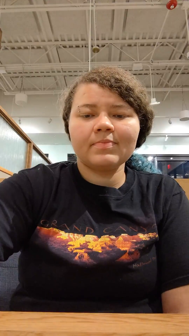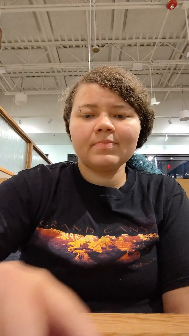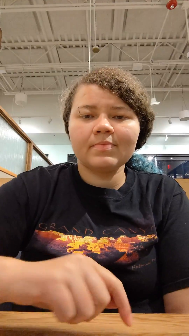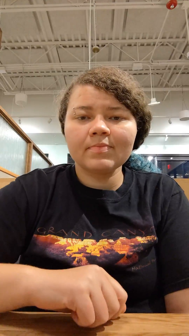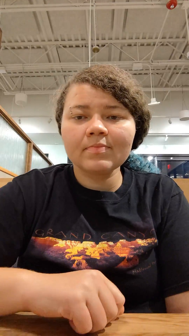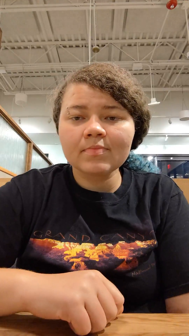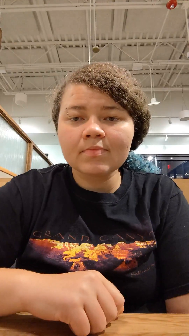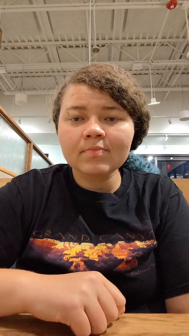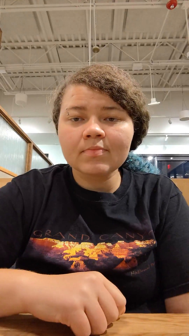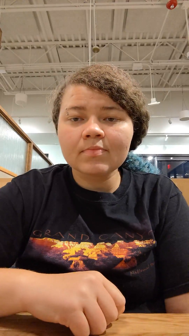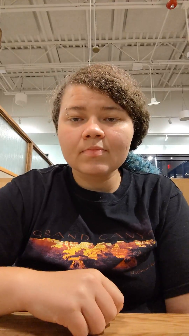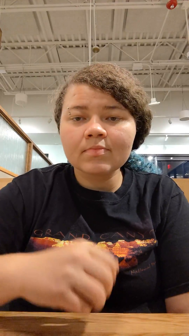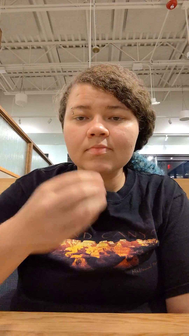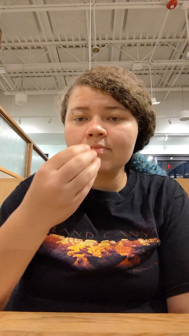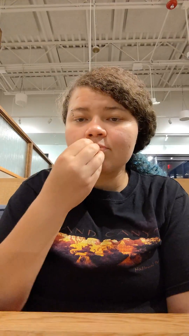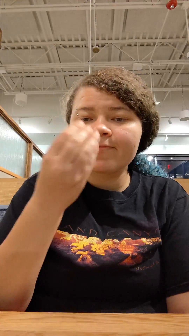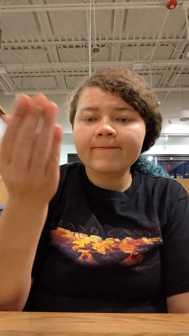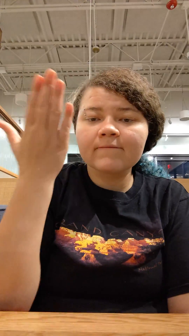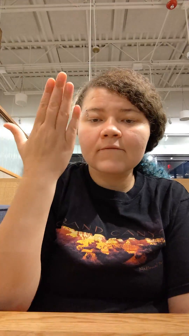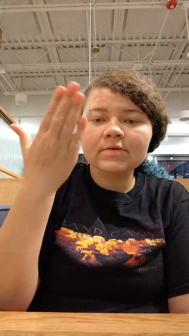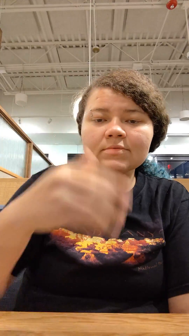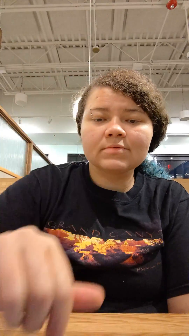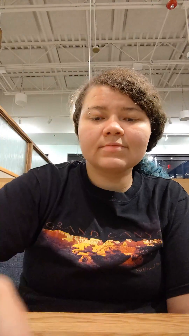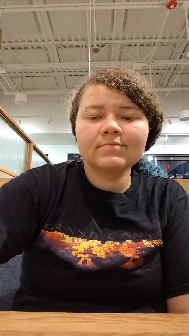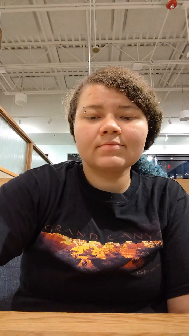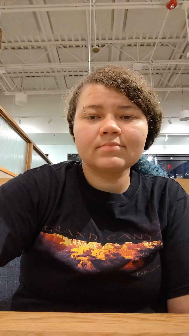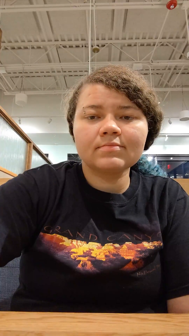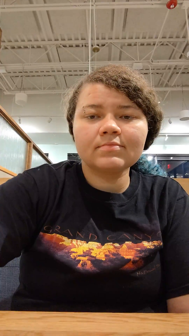breakfast